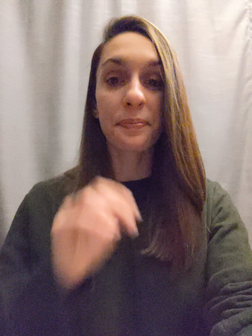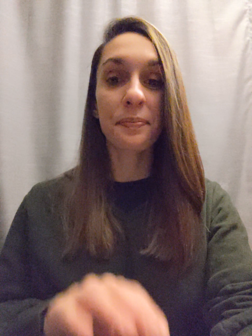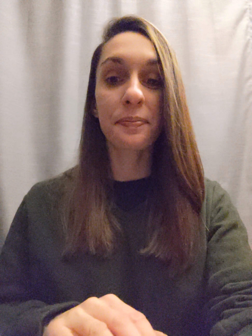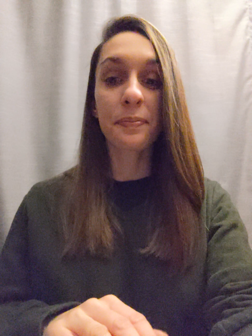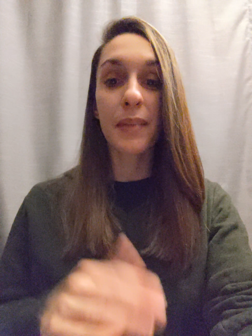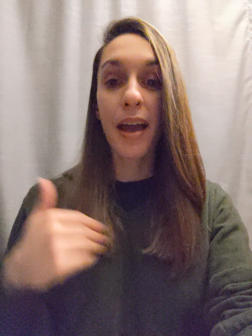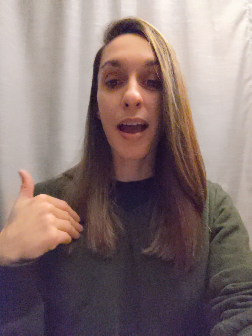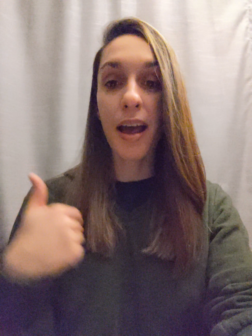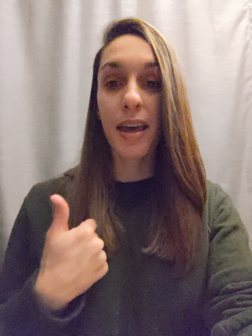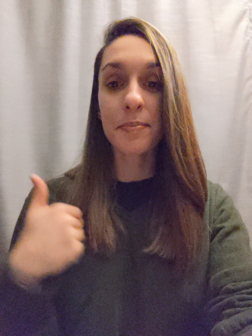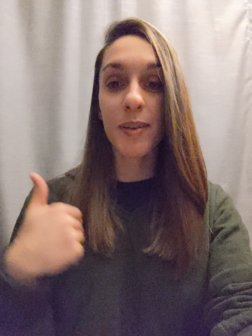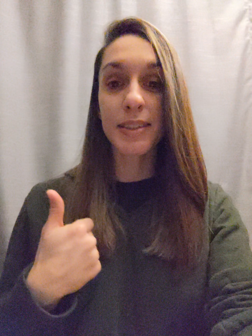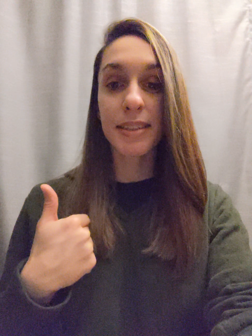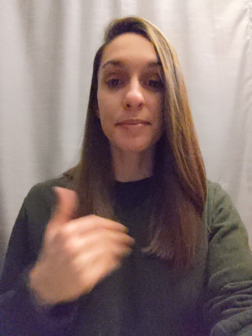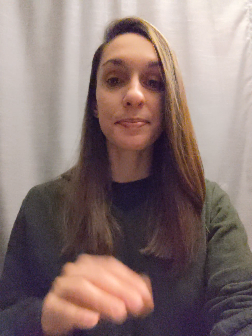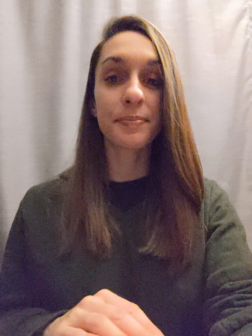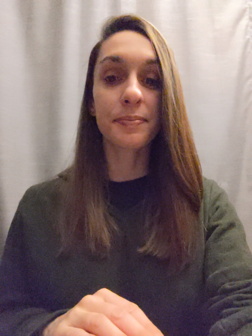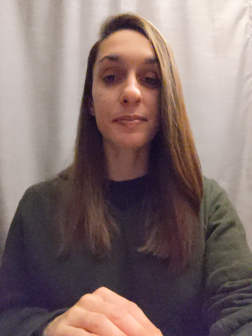animal